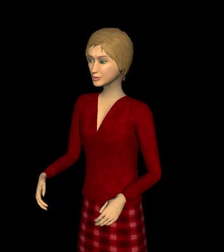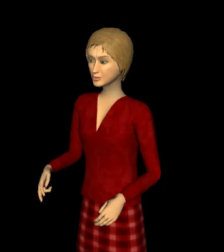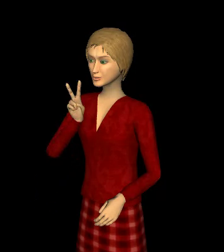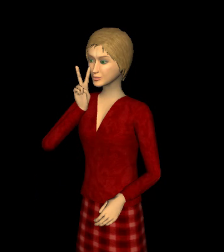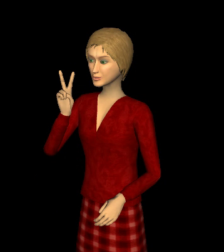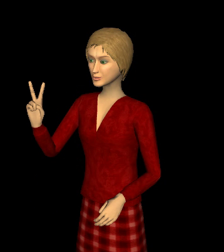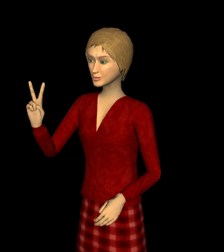يشاهد